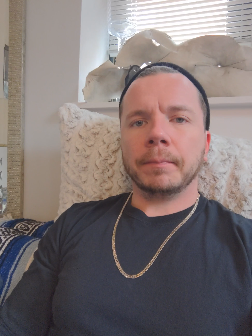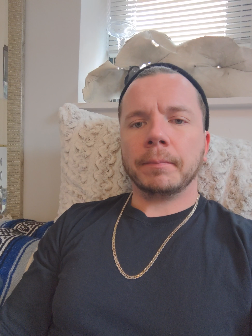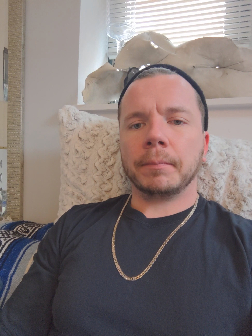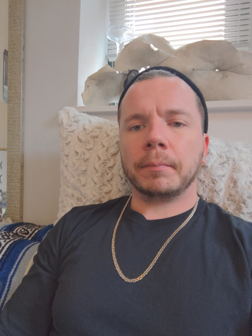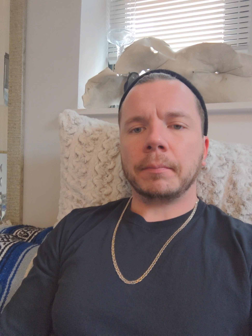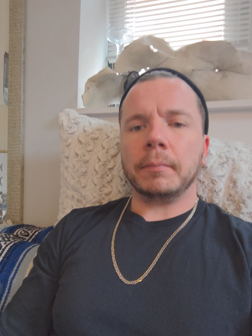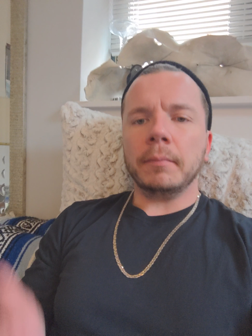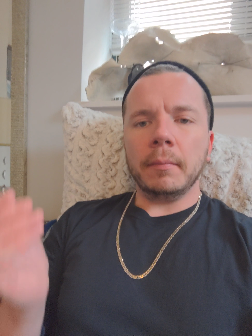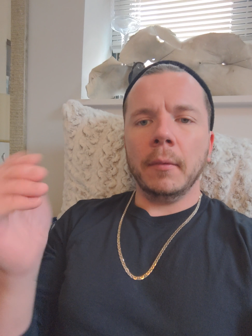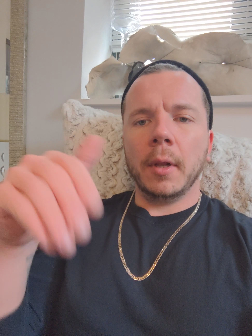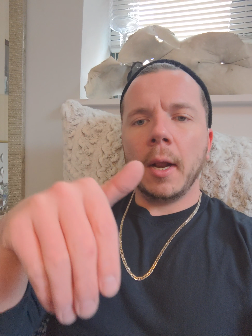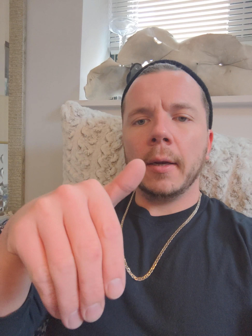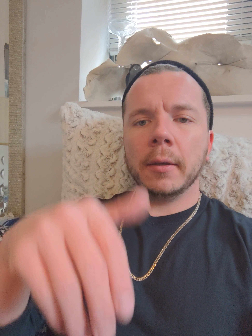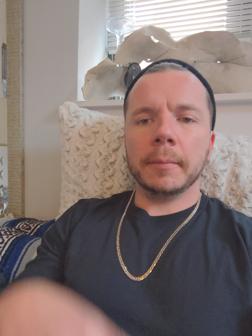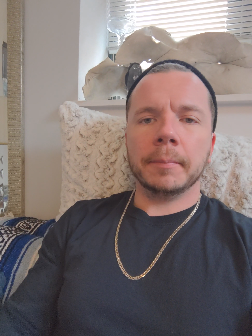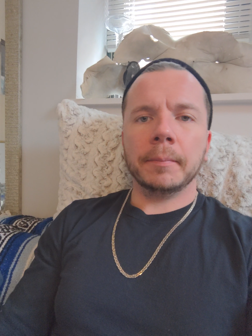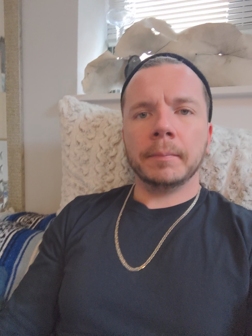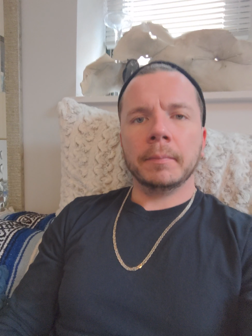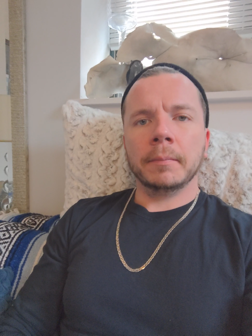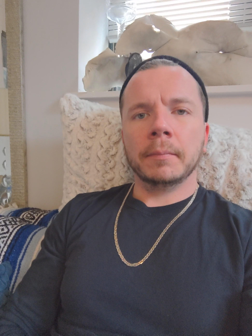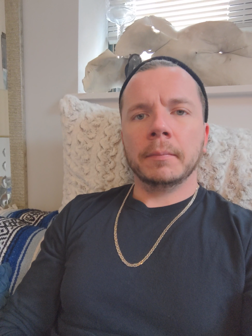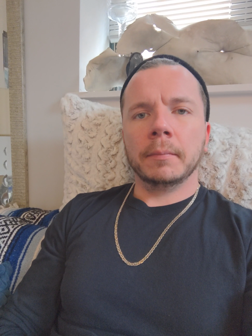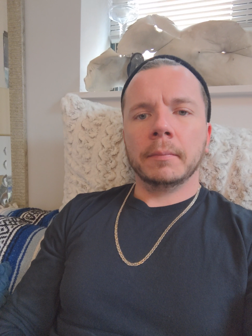night